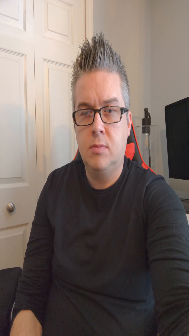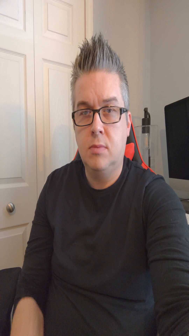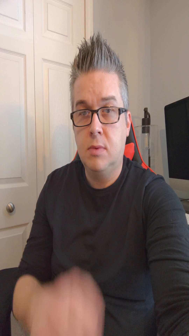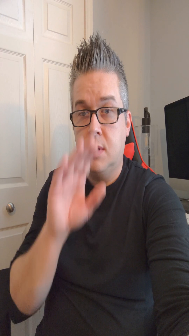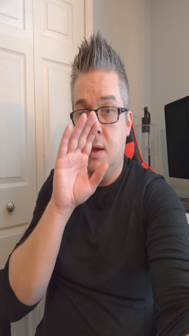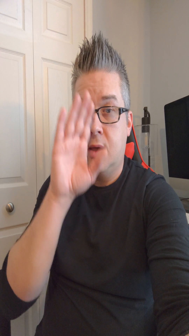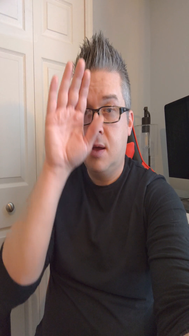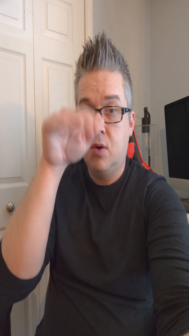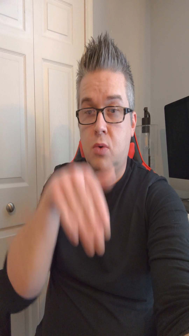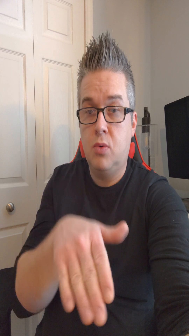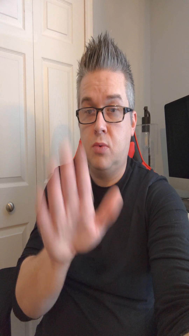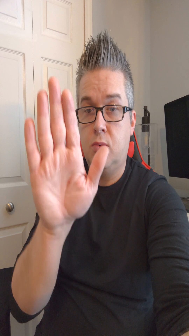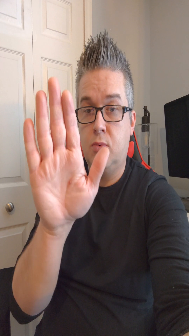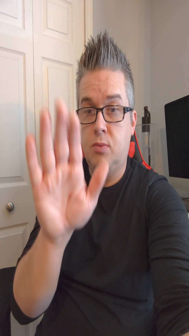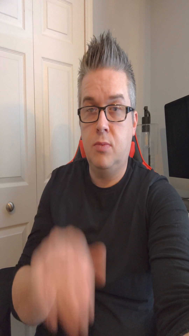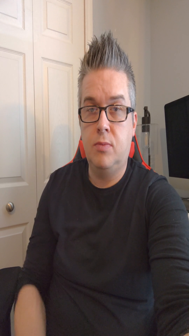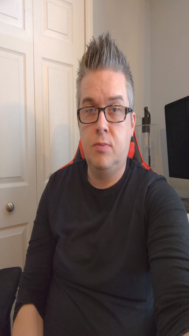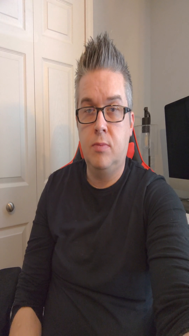elephant